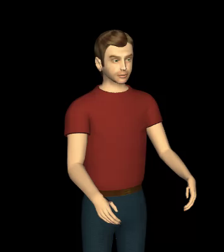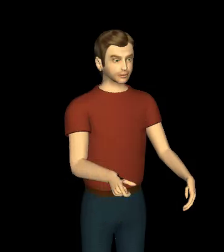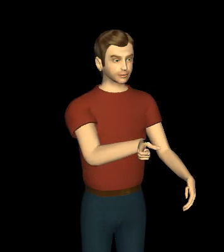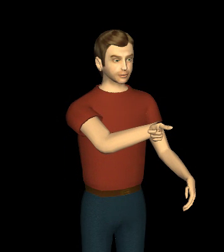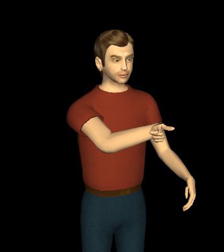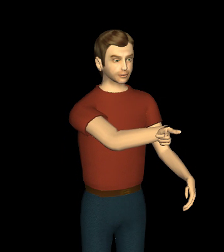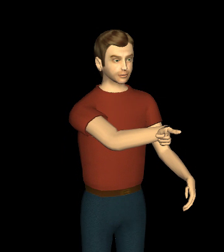كلمة